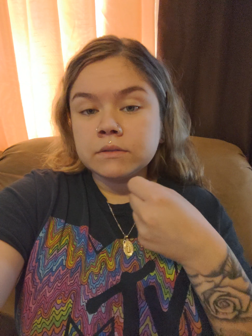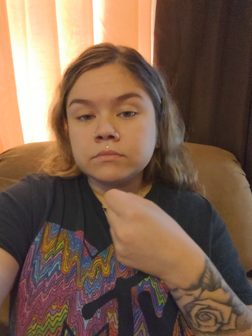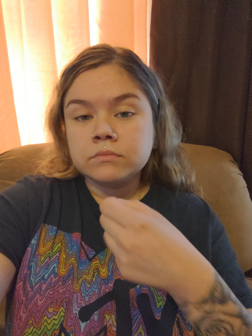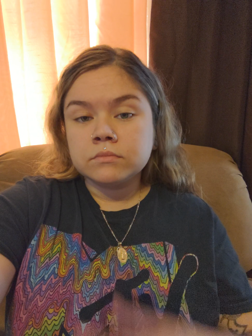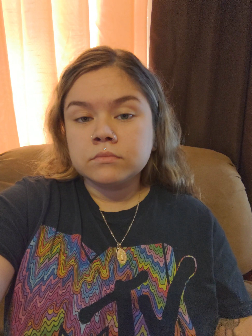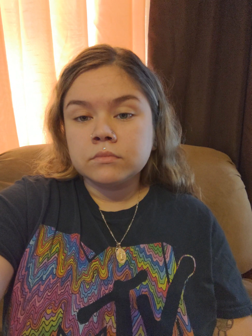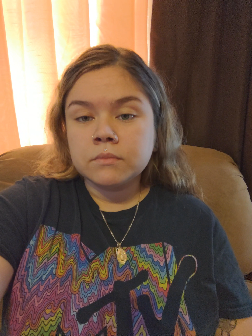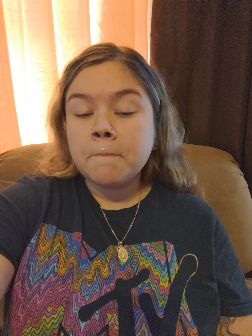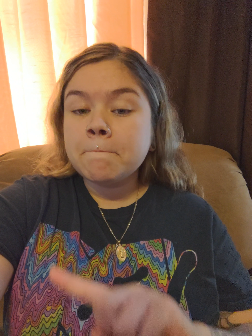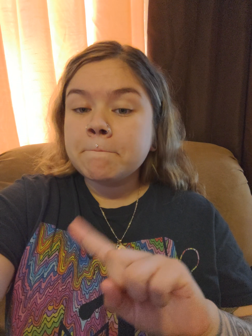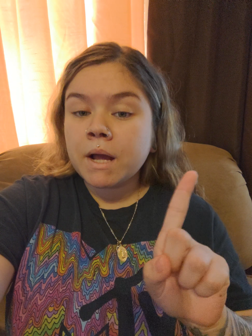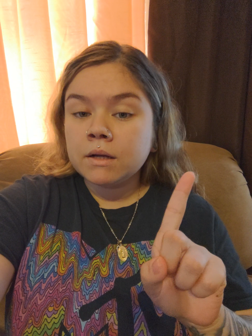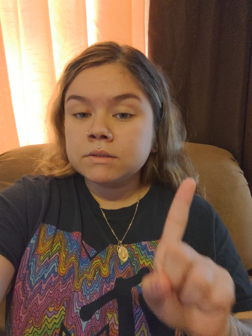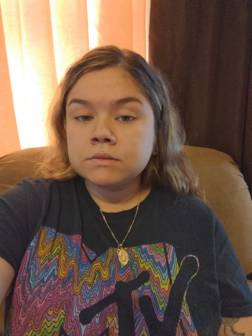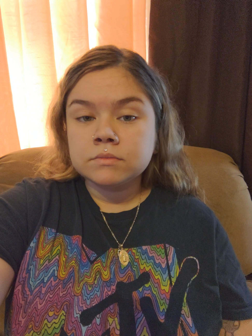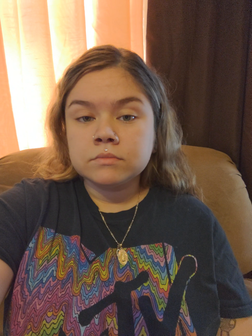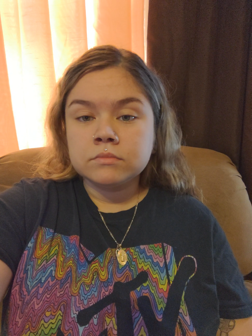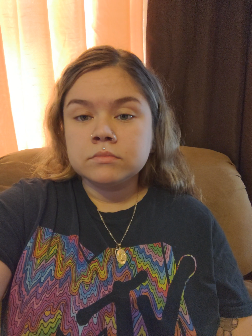but